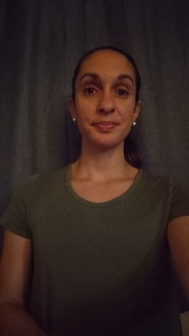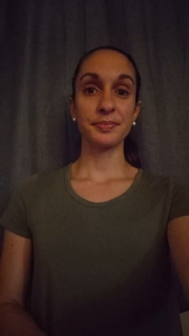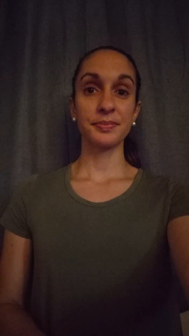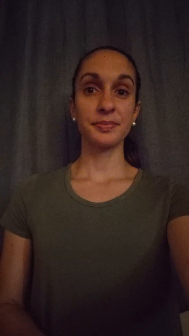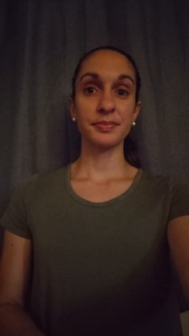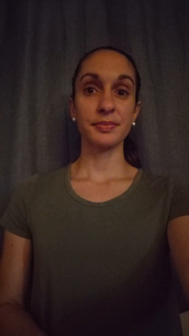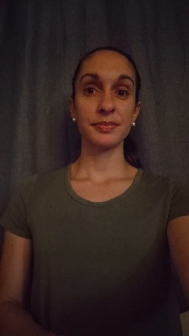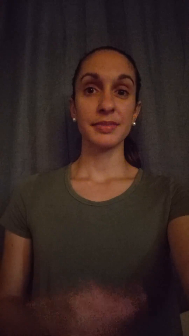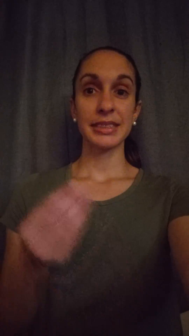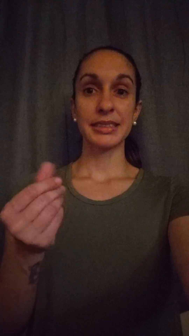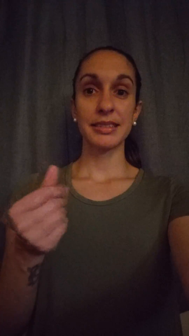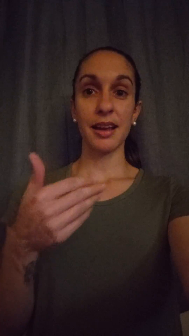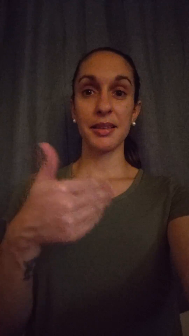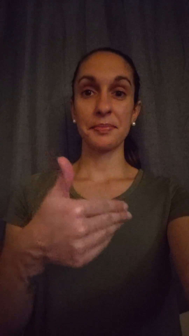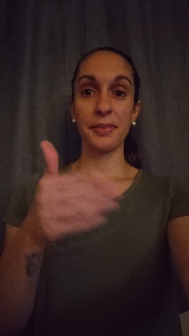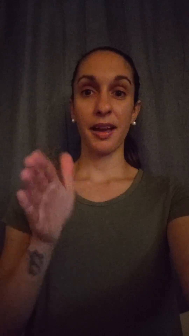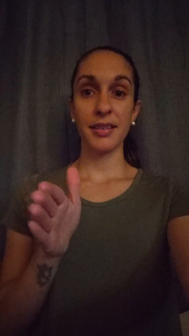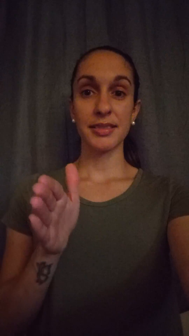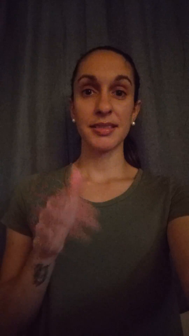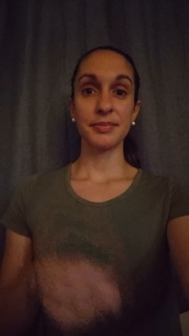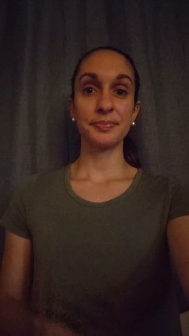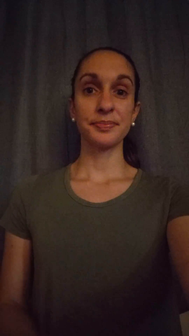sandbox